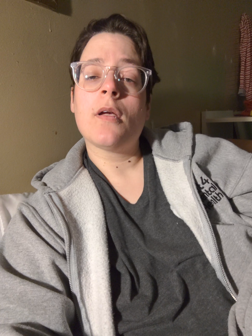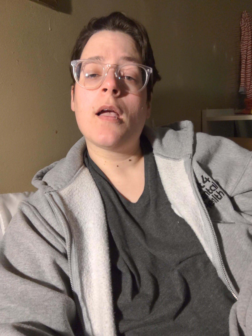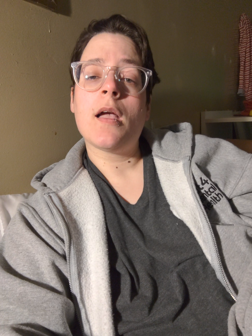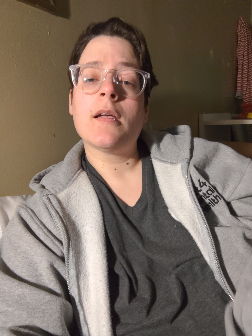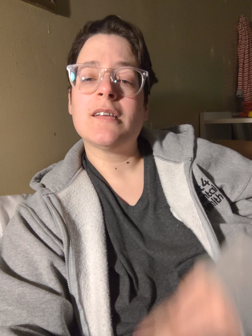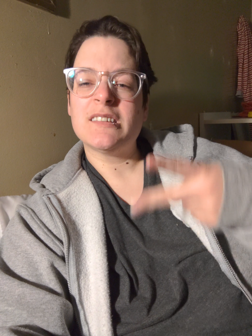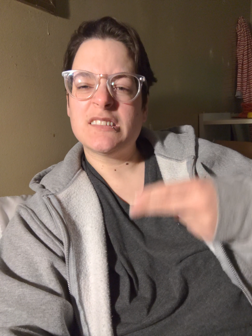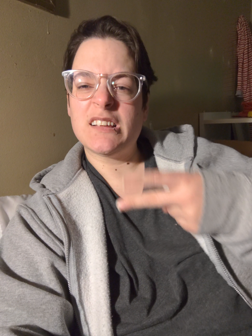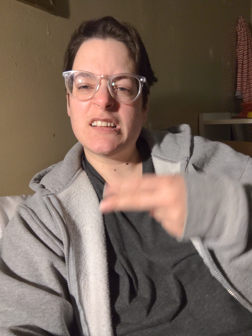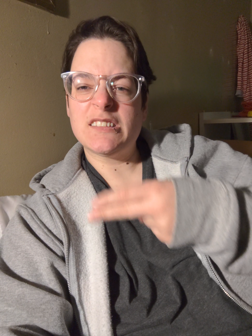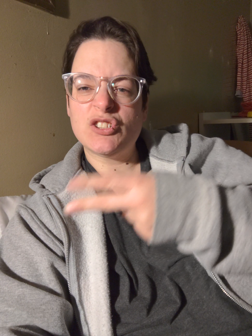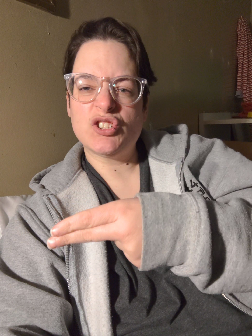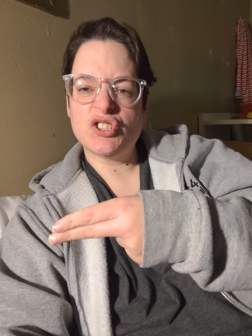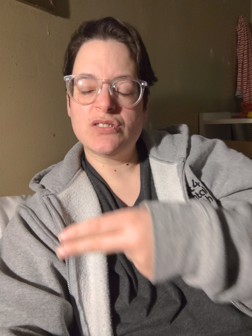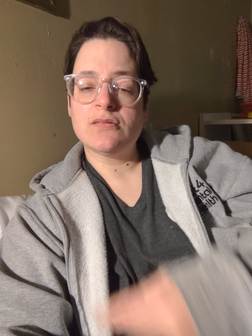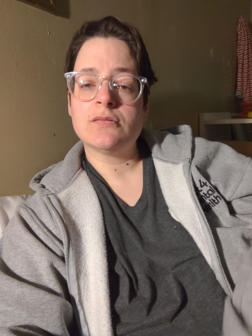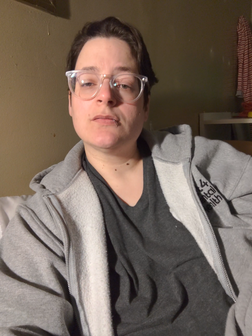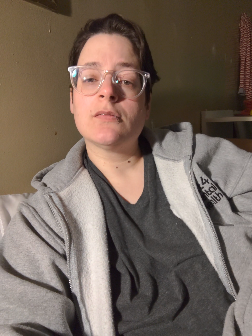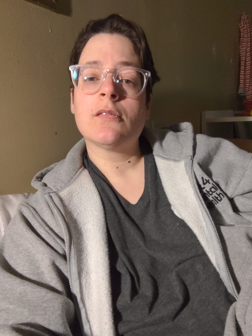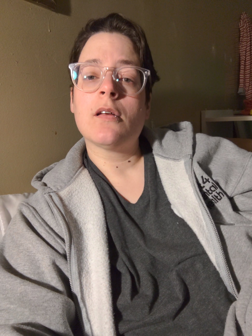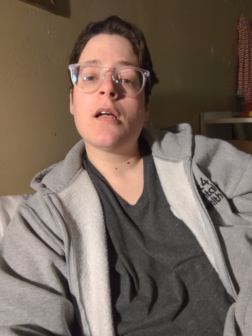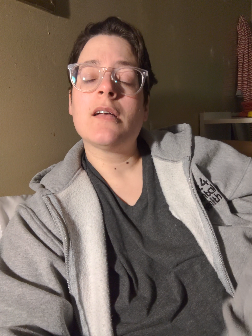scissors